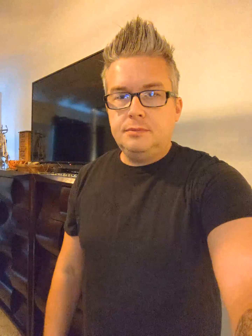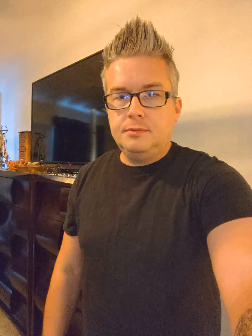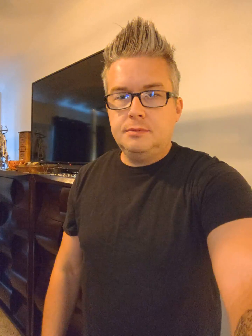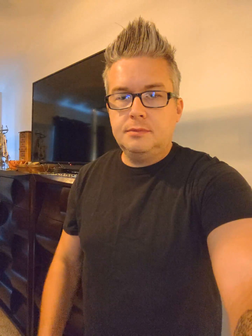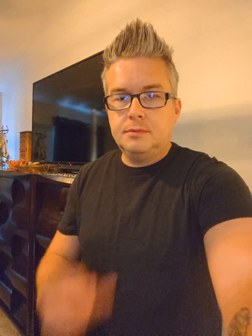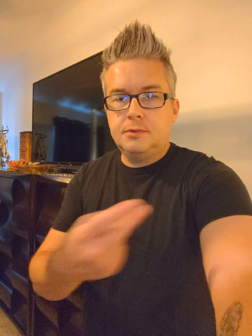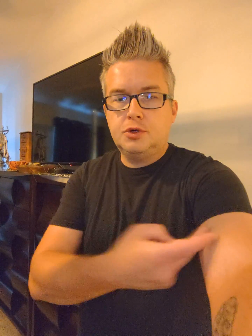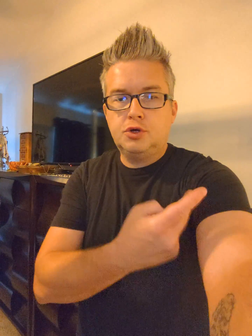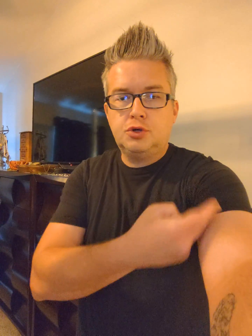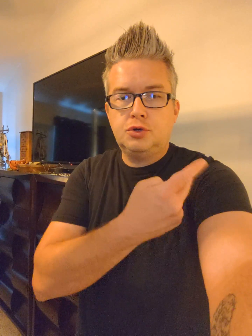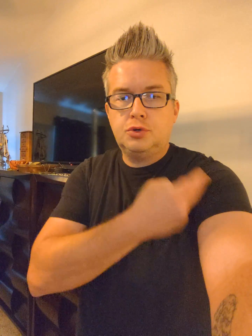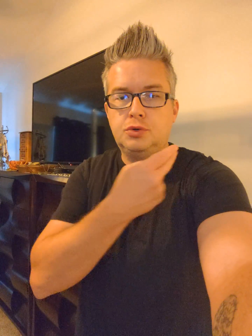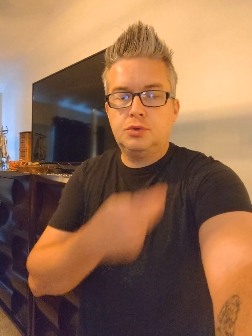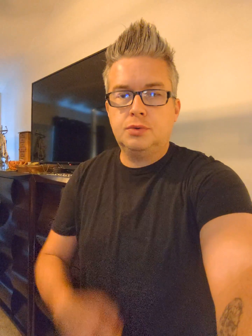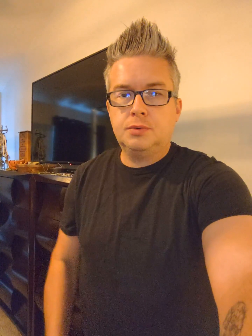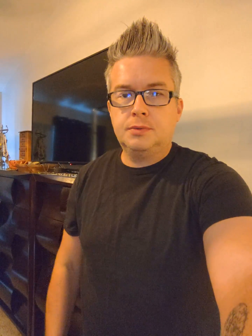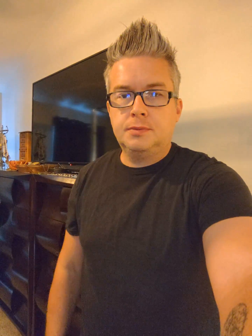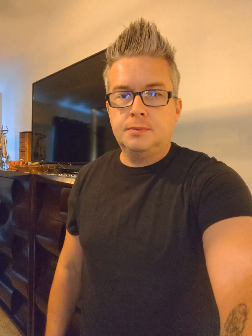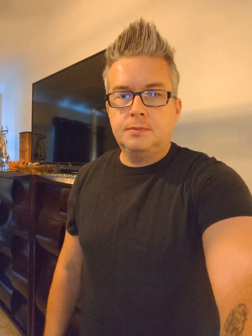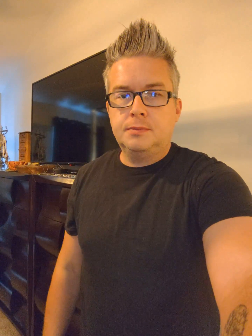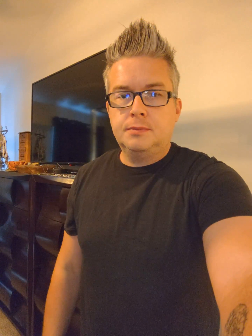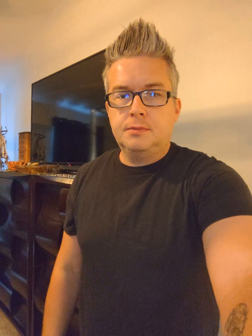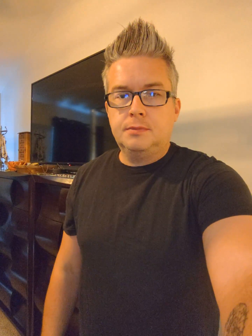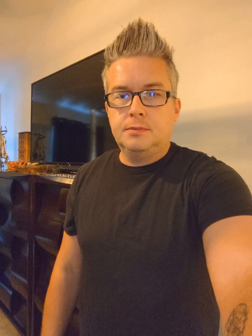sheep